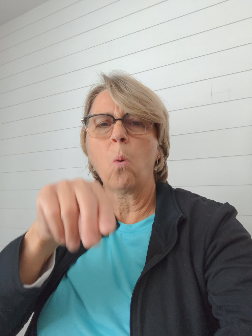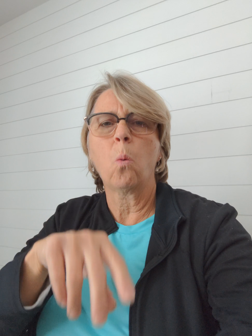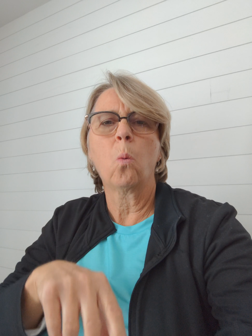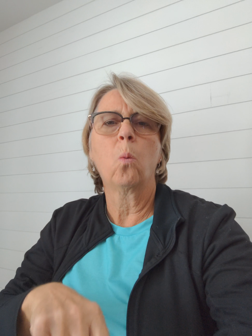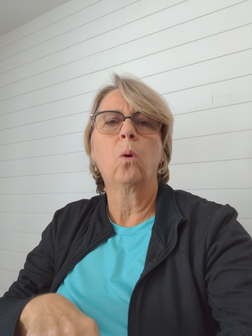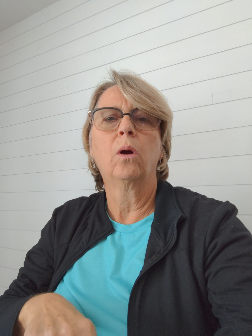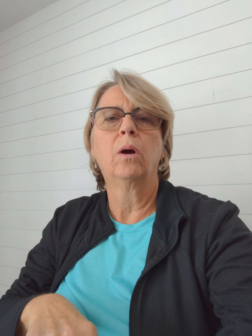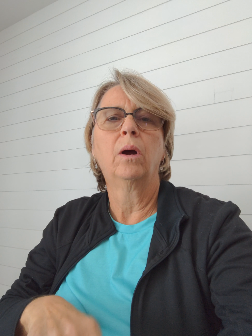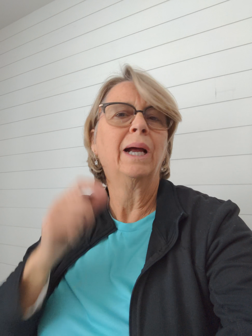no